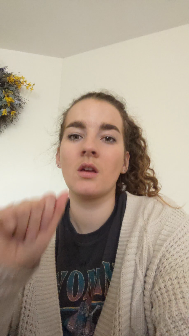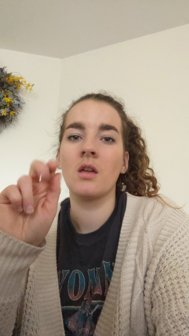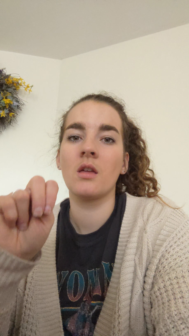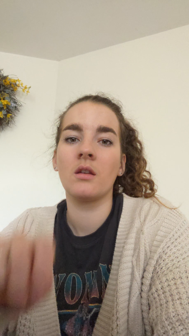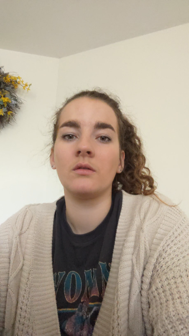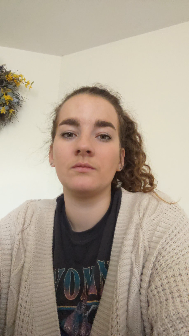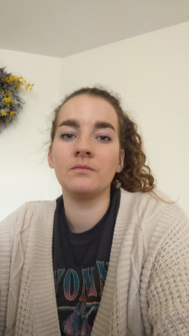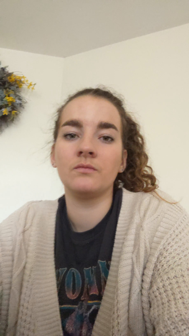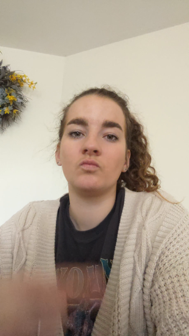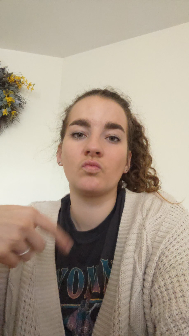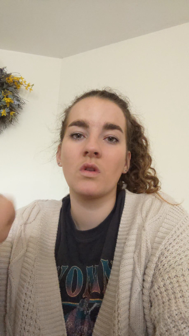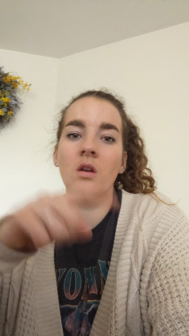around